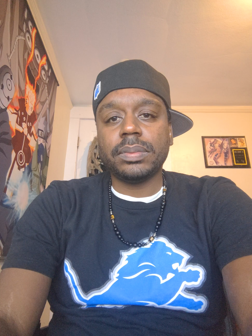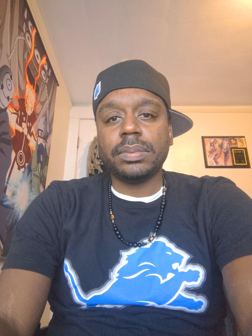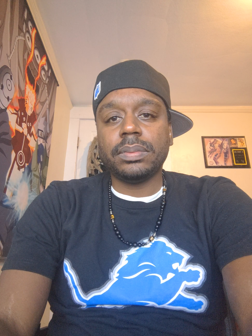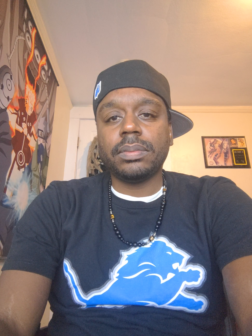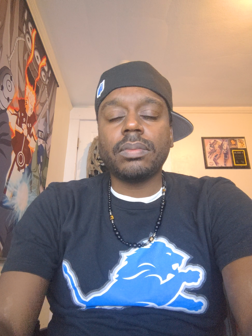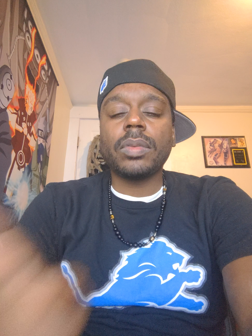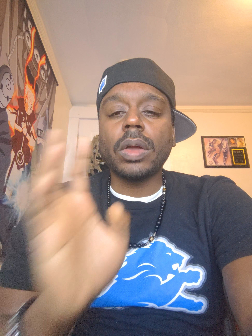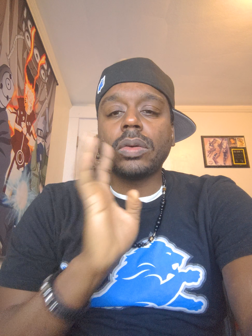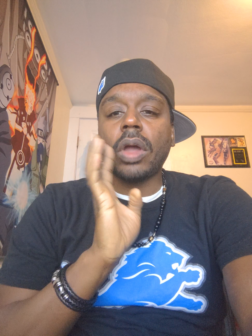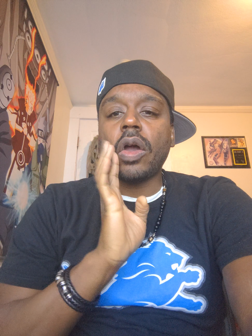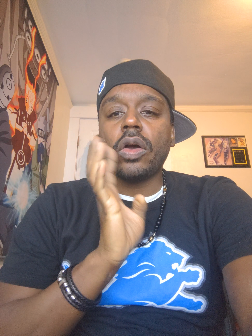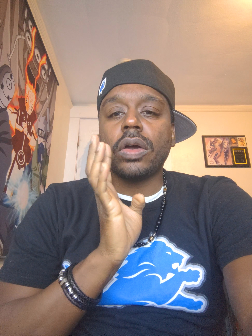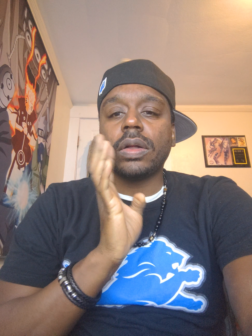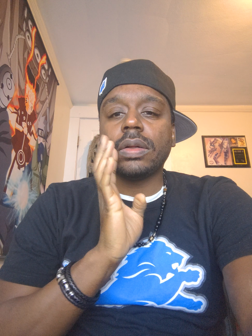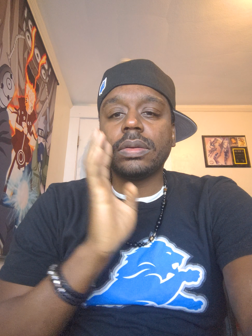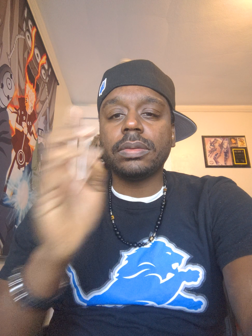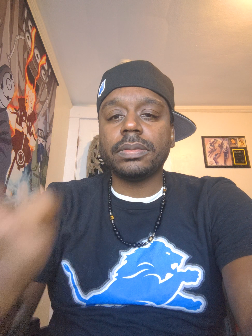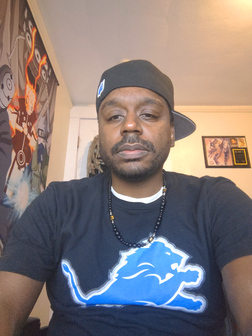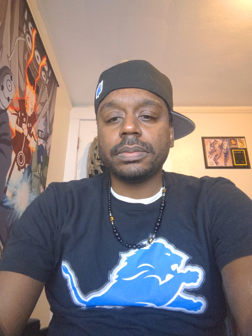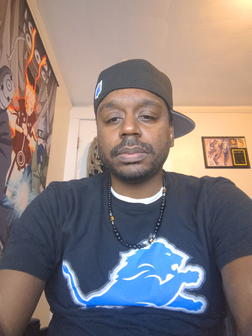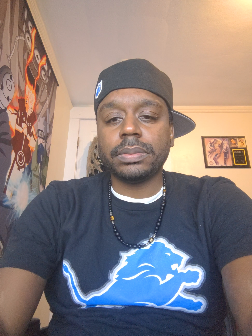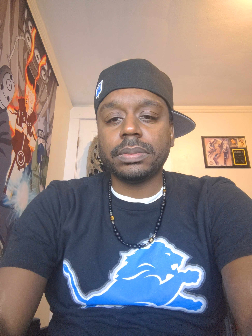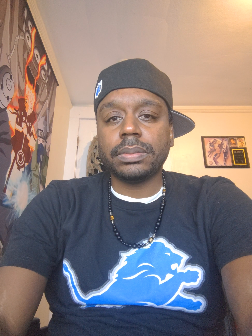talk